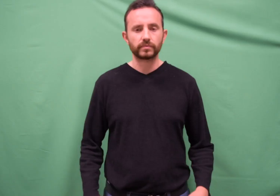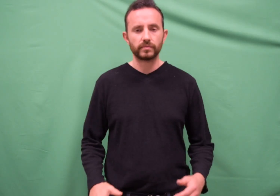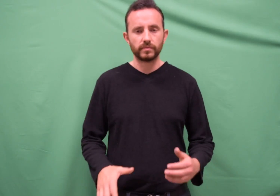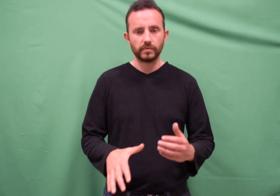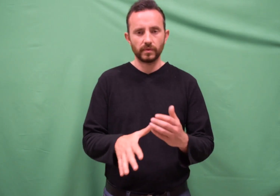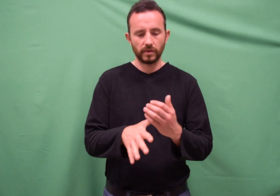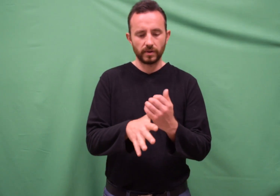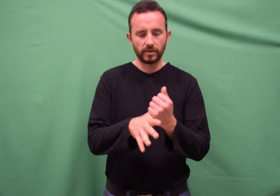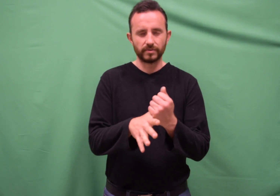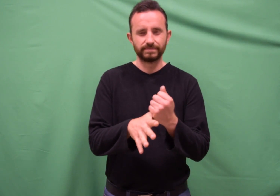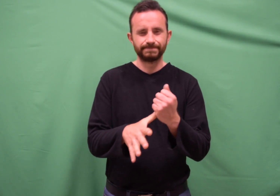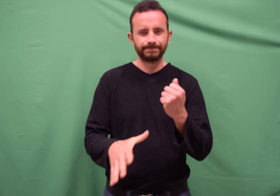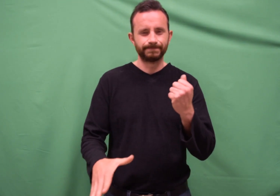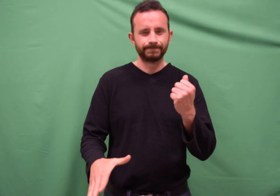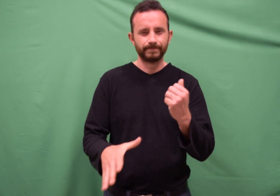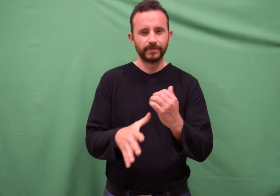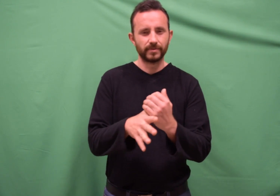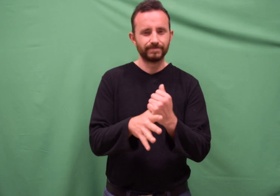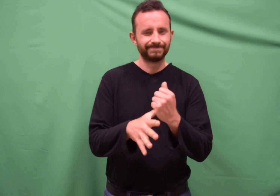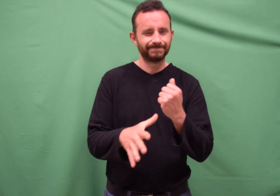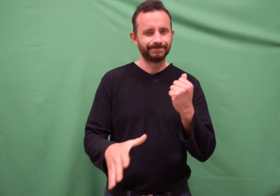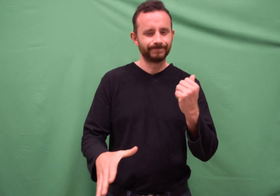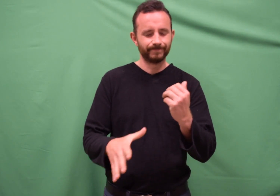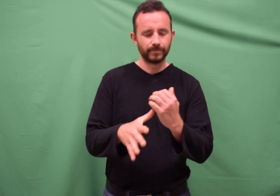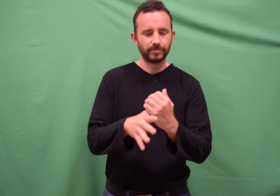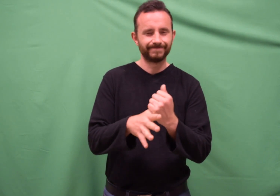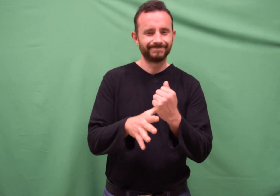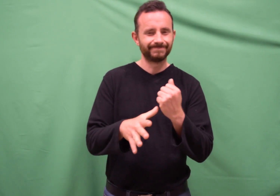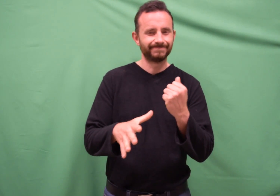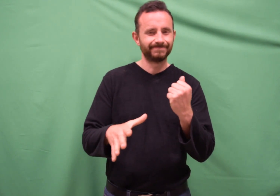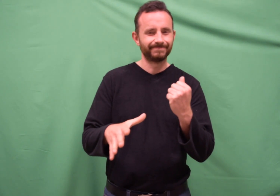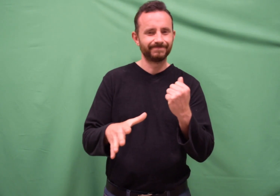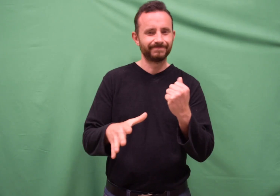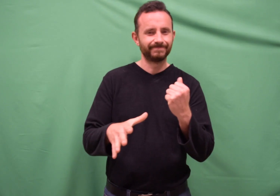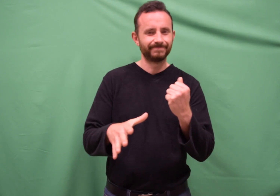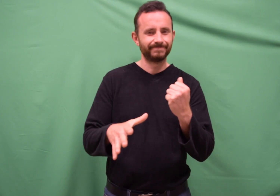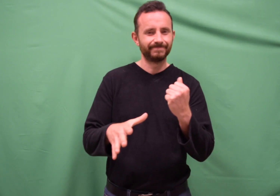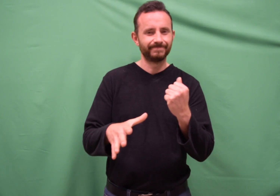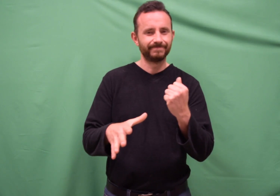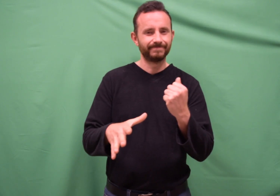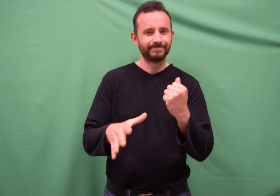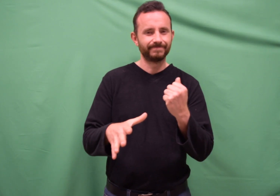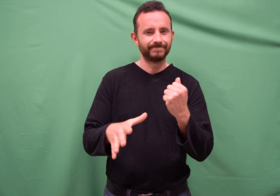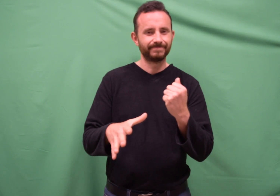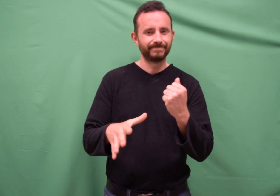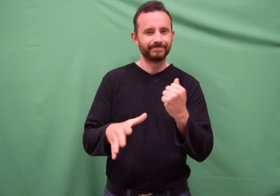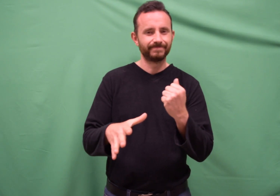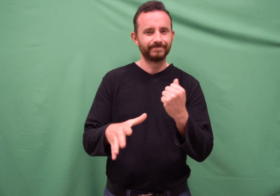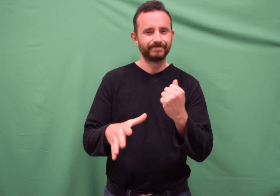diarrea